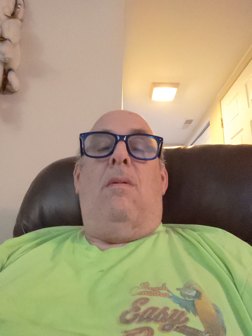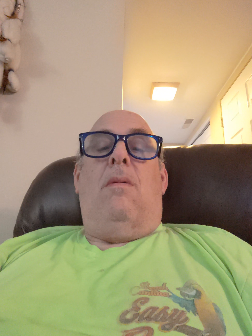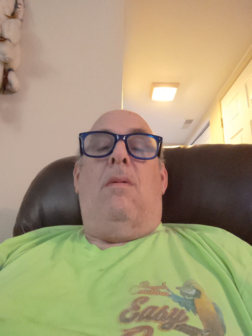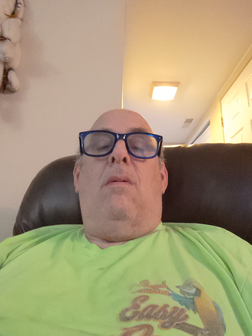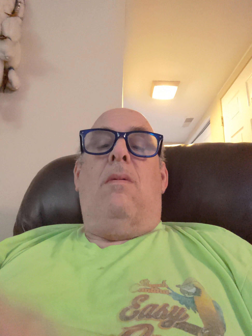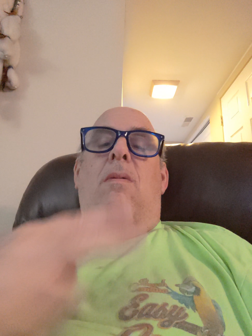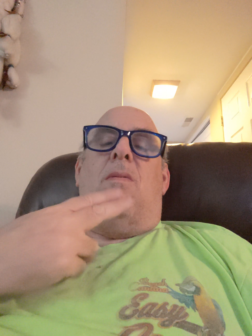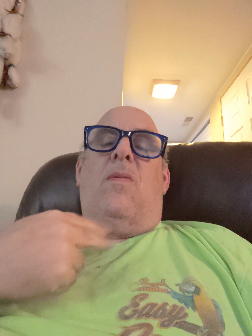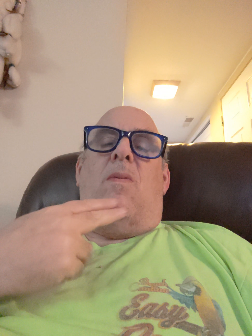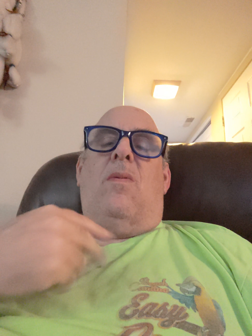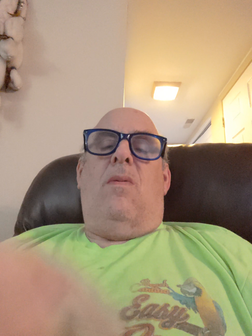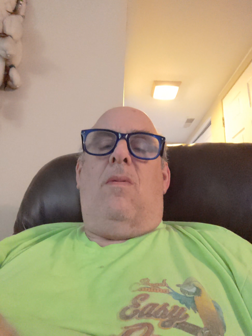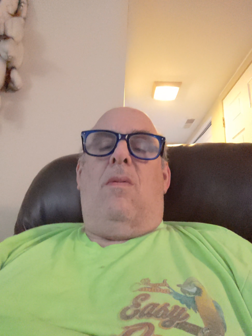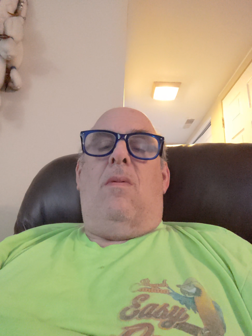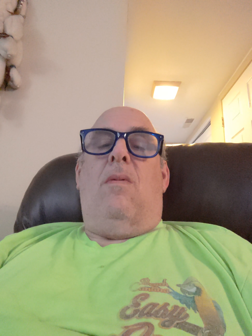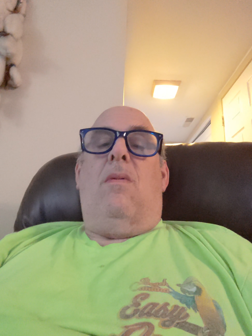cute